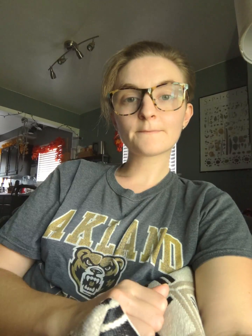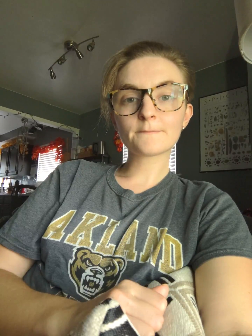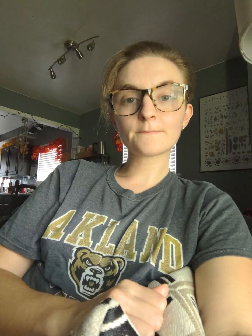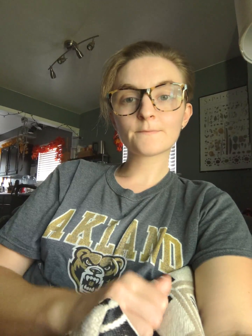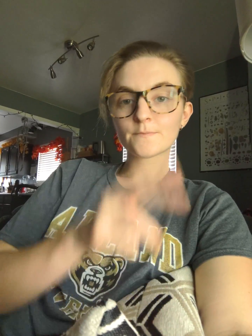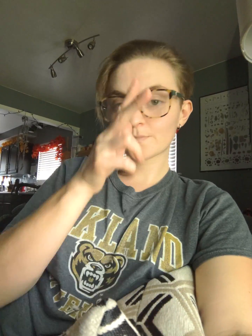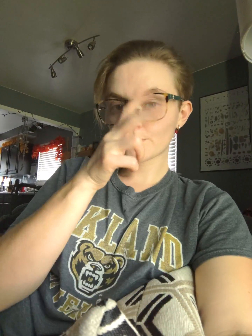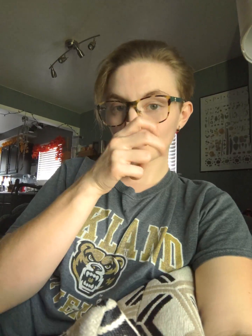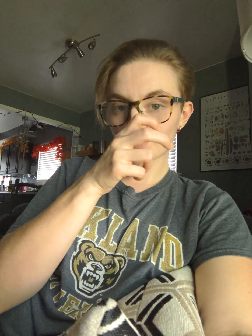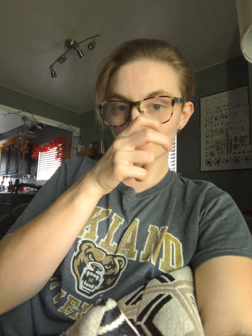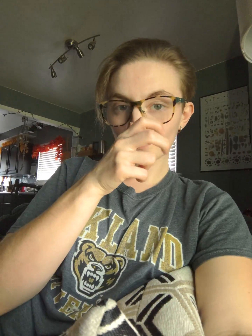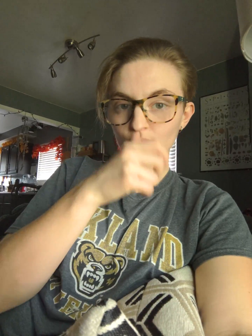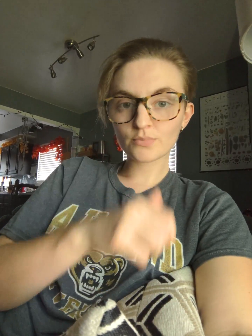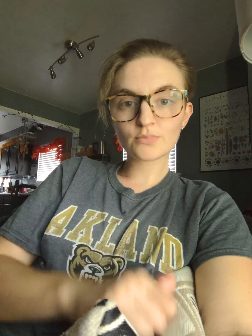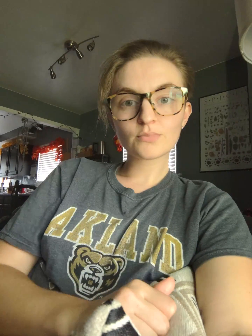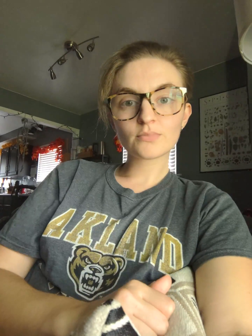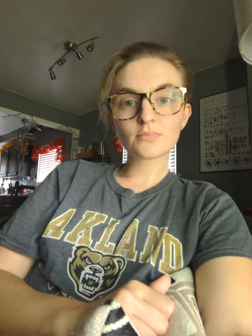ant